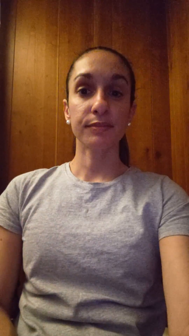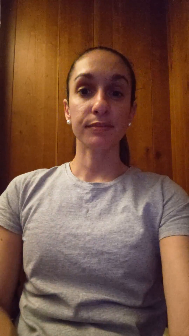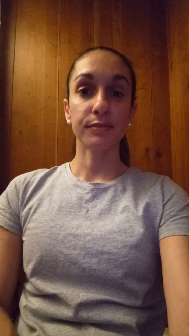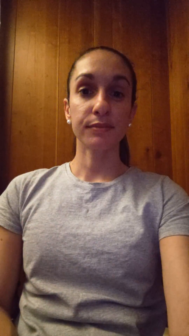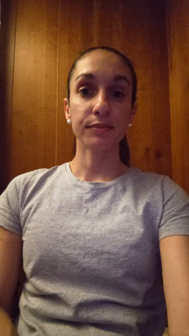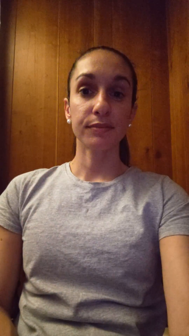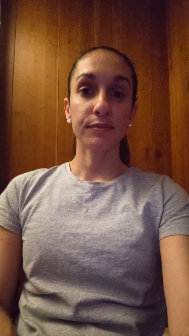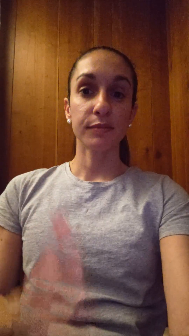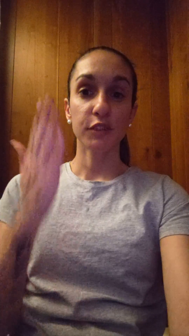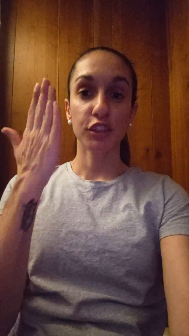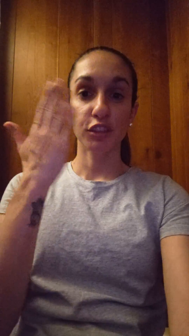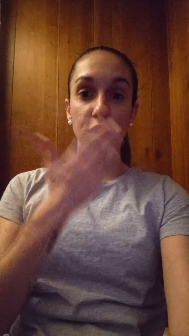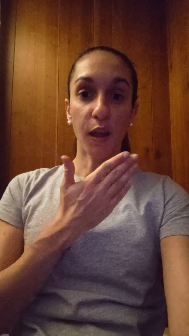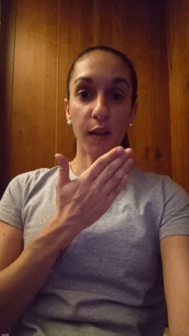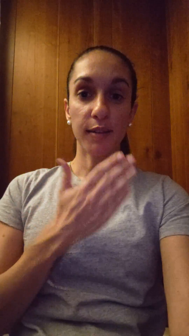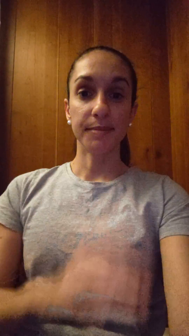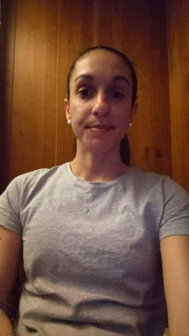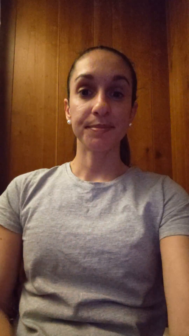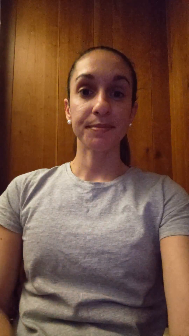dark